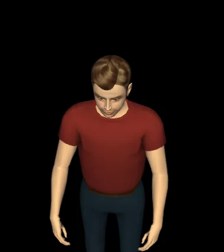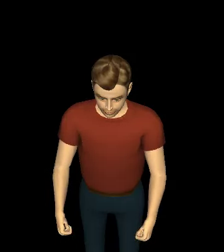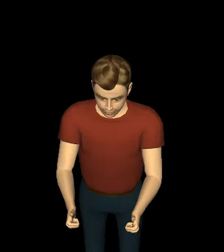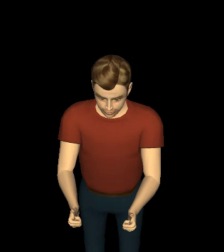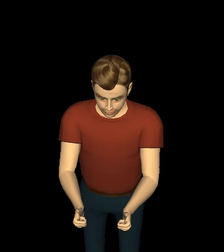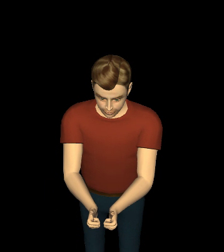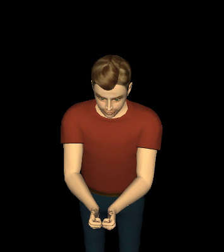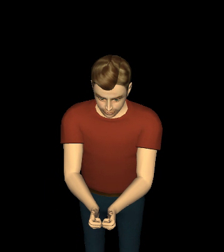مع